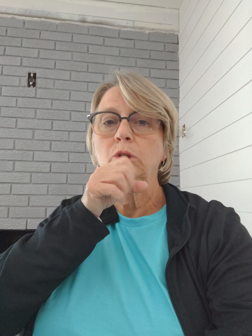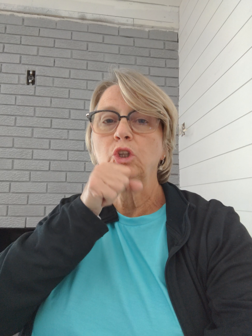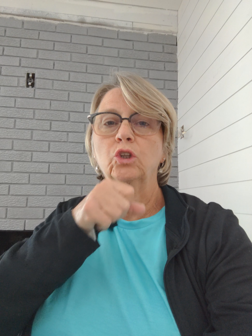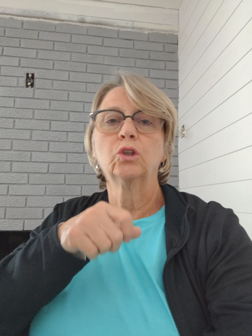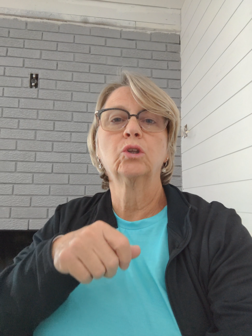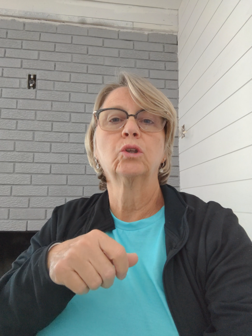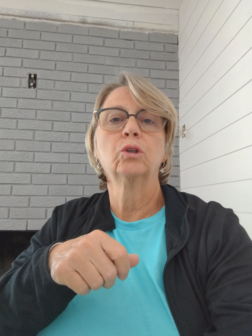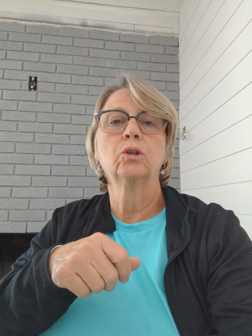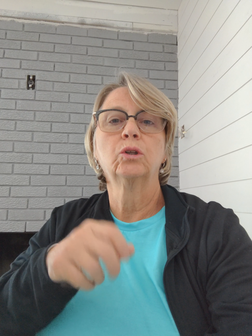orange